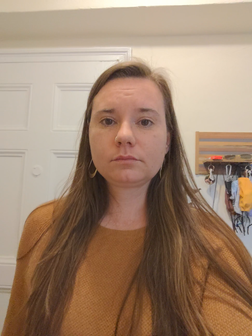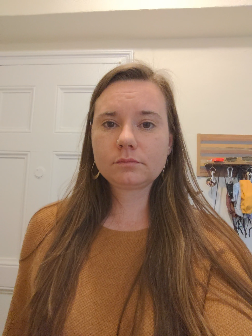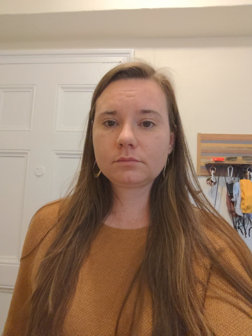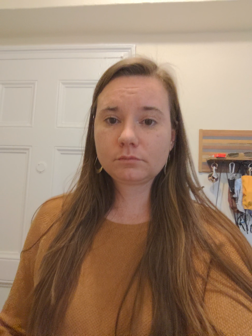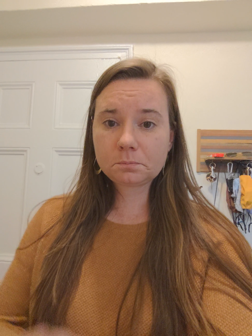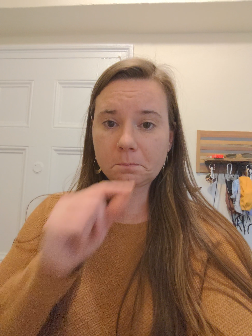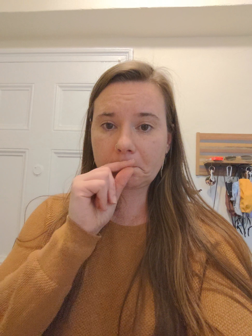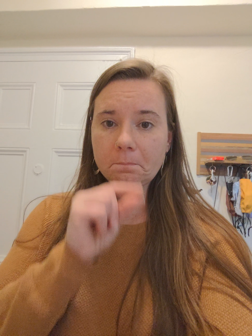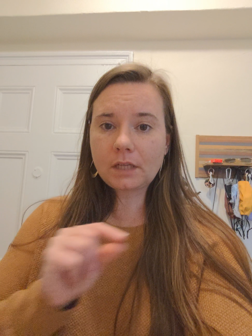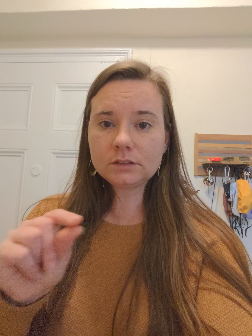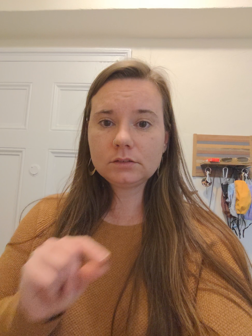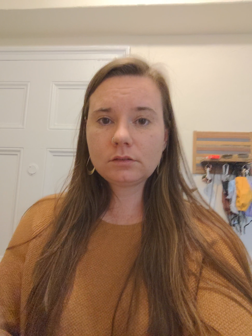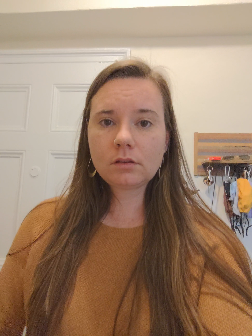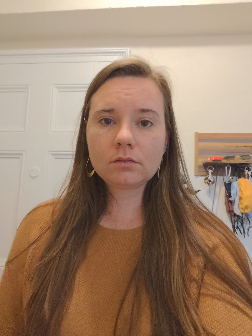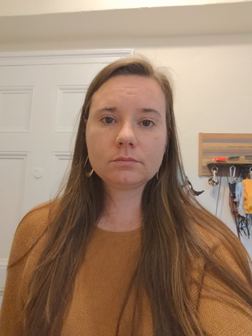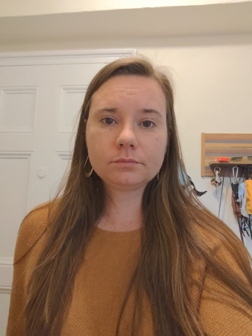pencil